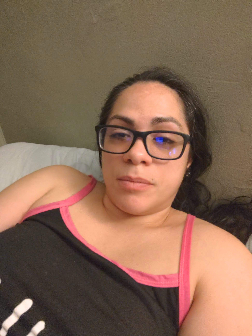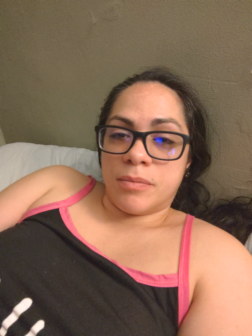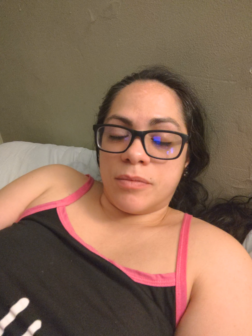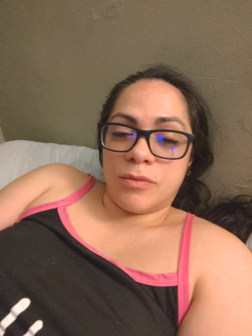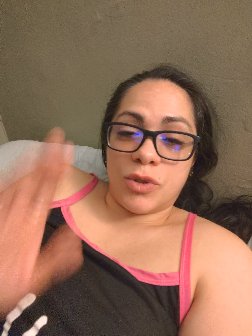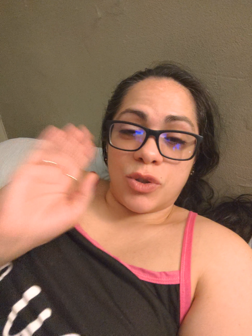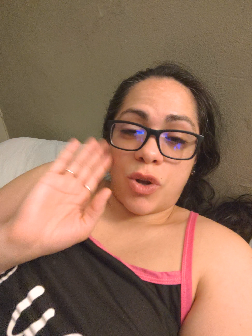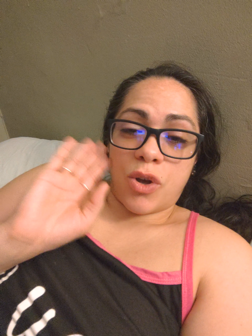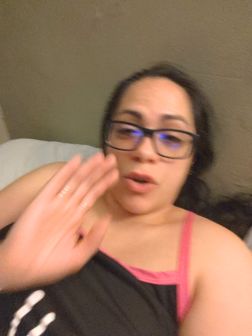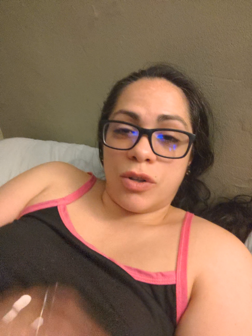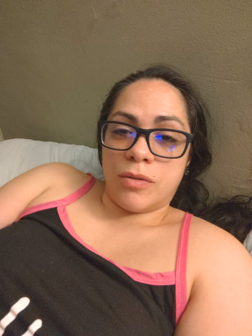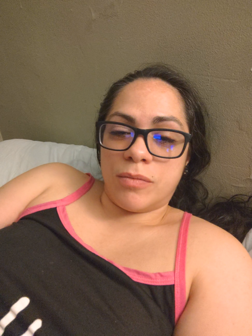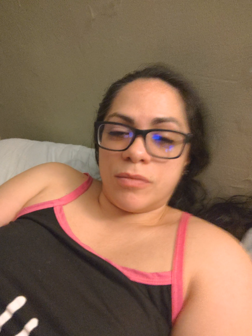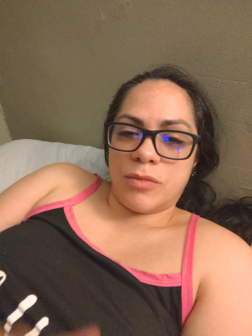dog